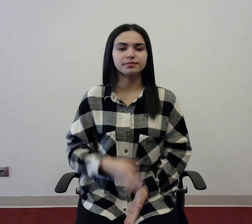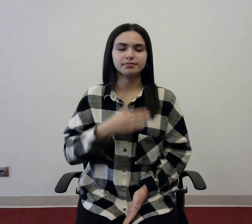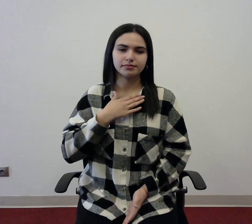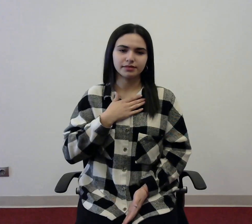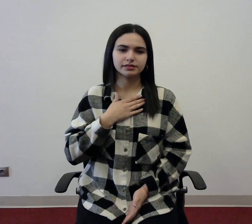mən